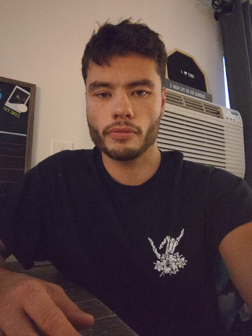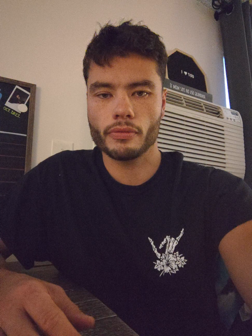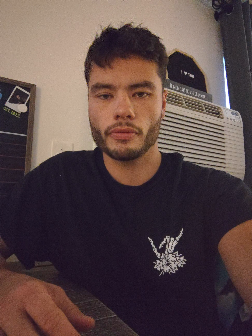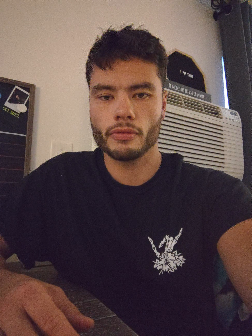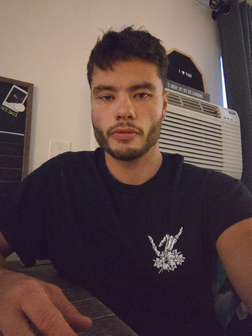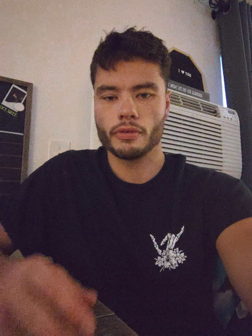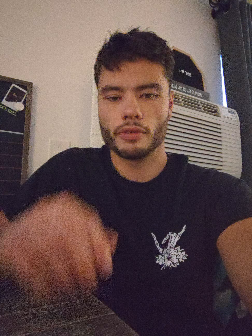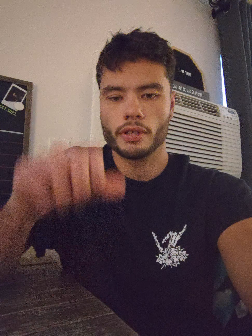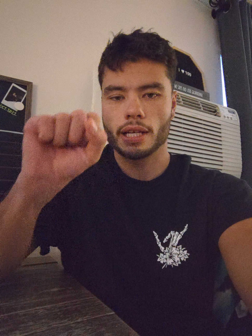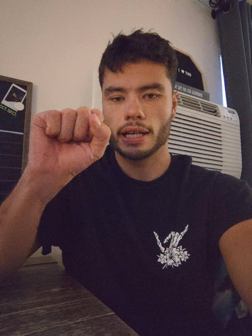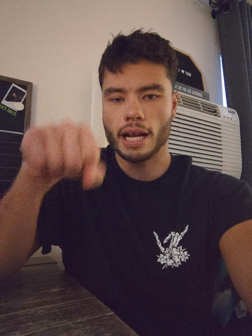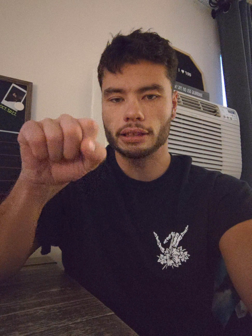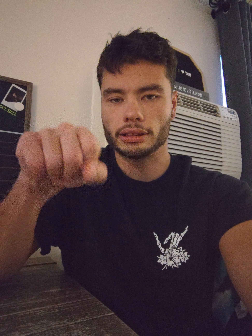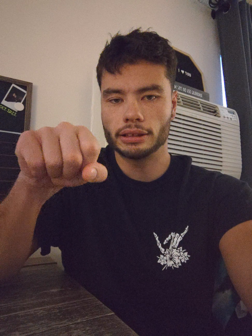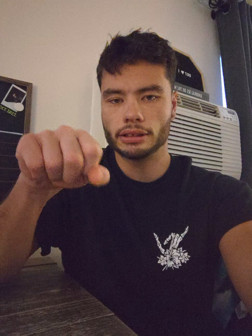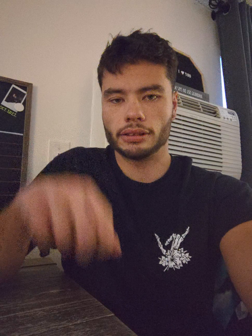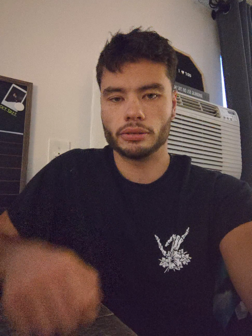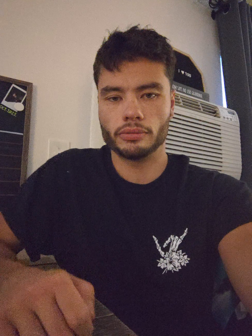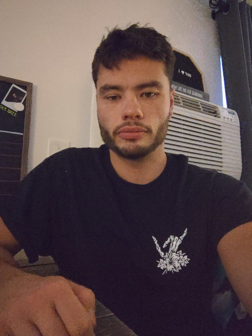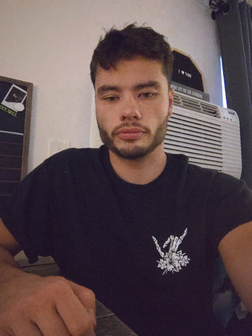yes